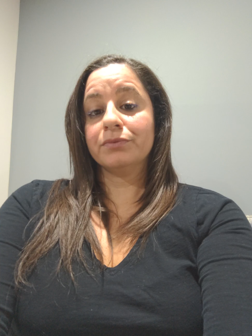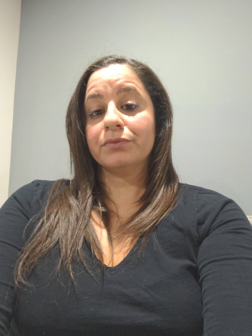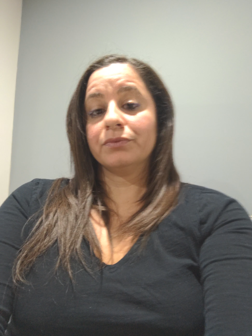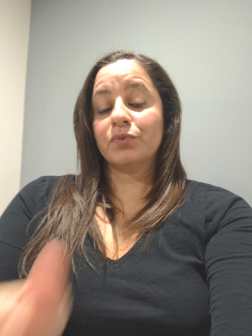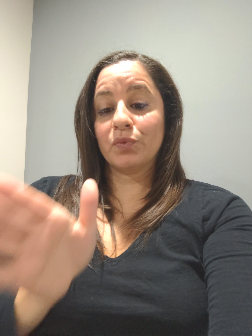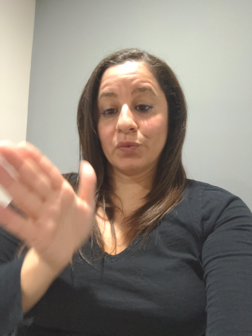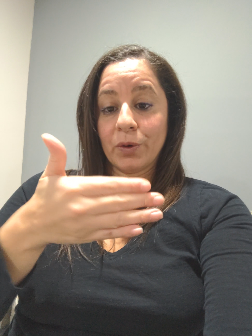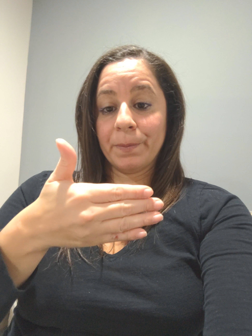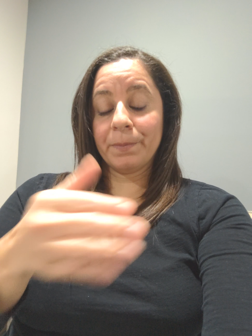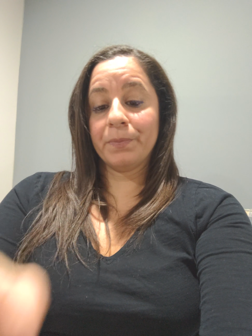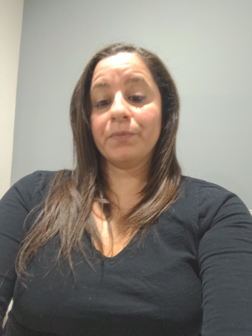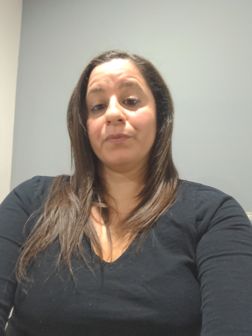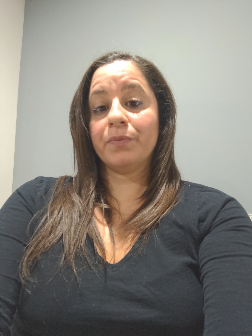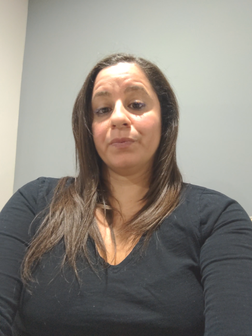room